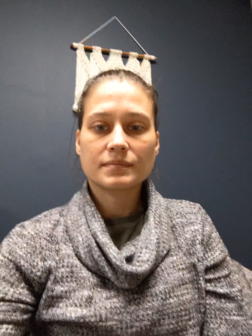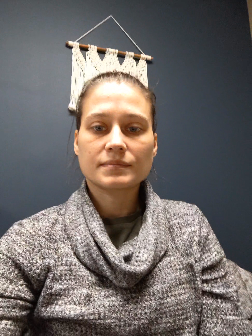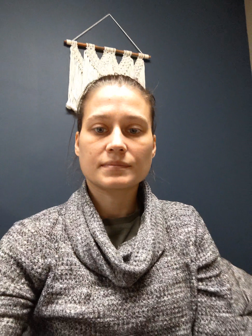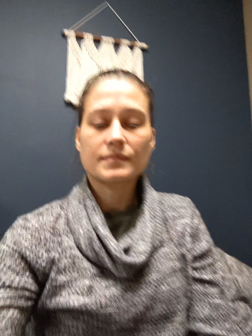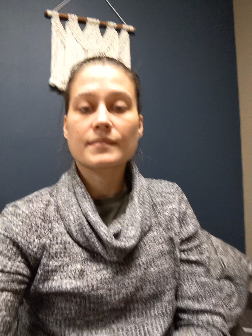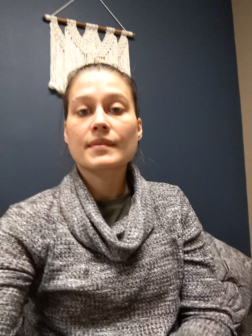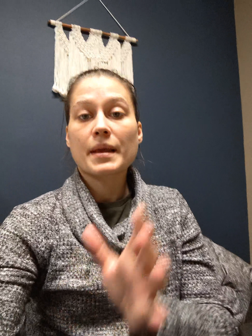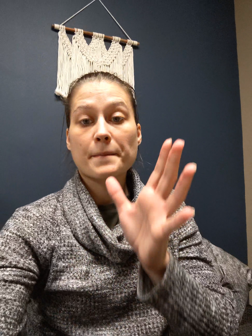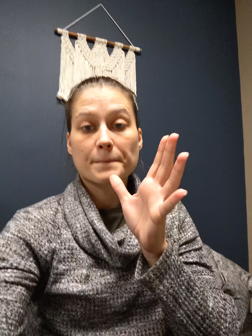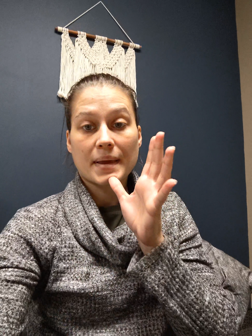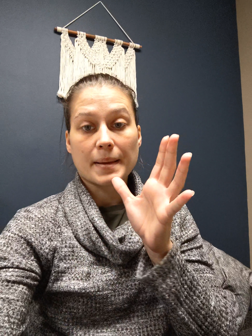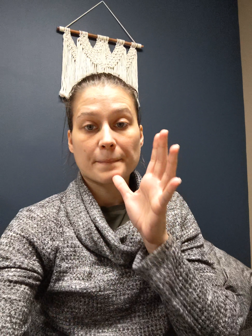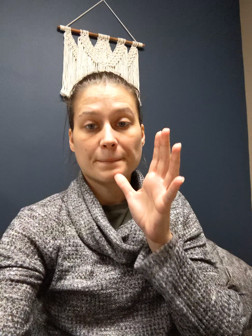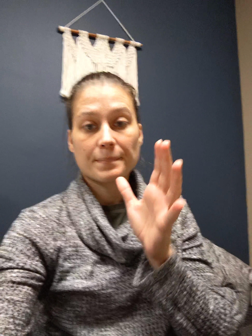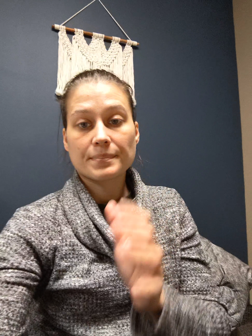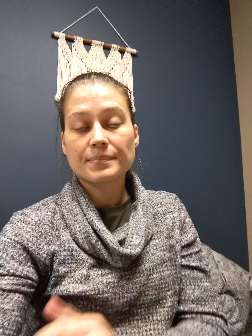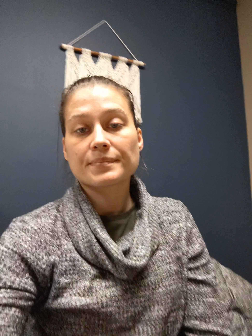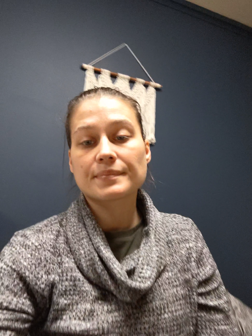mom